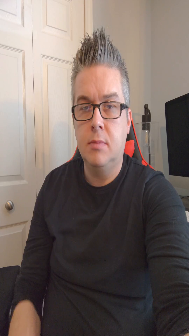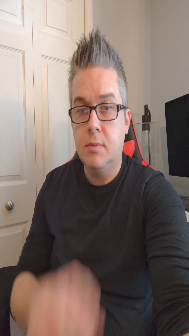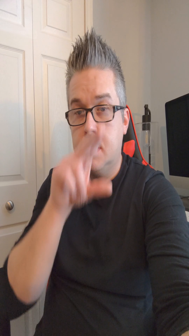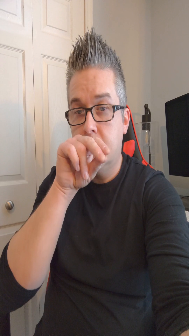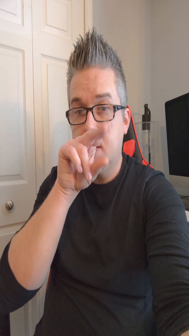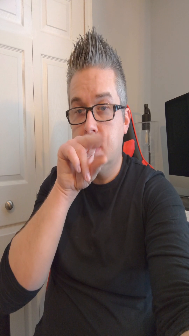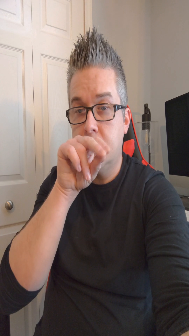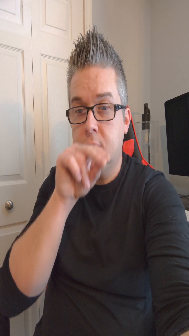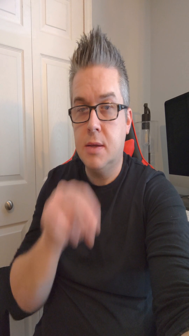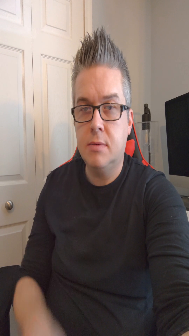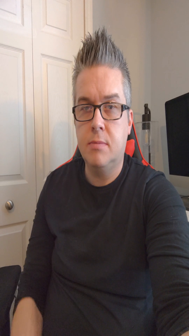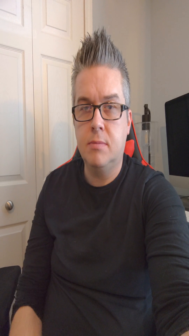duck